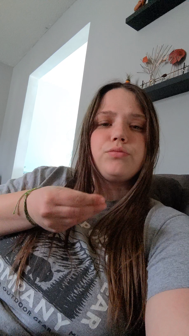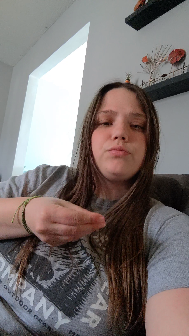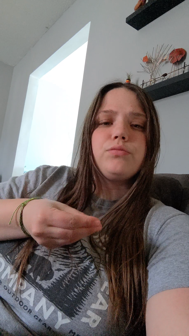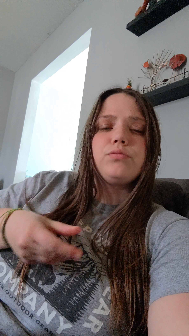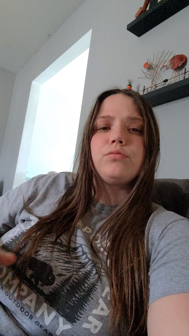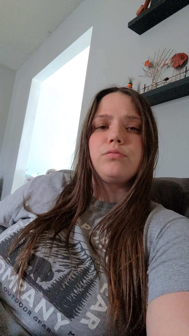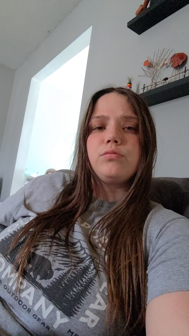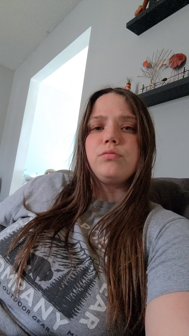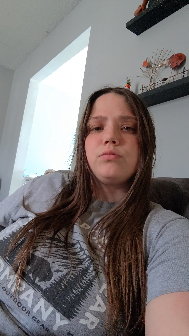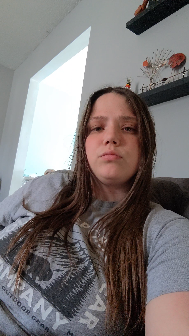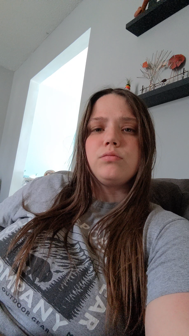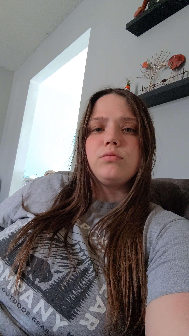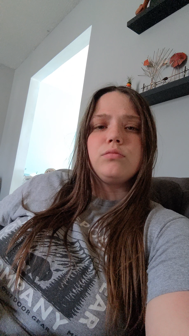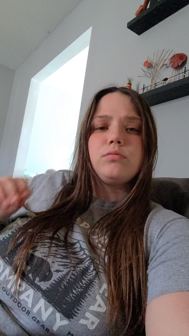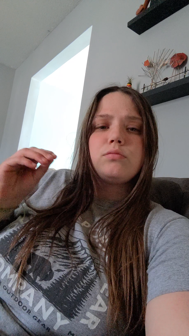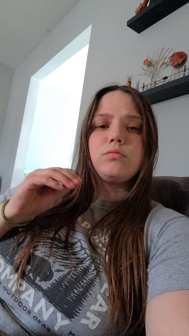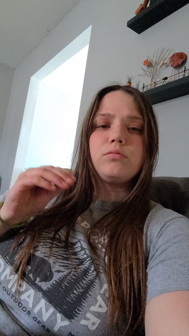more